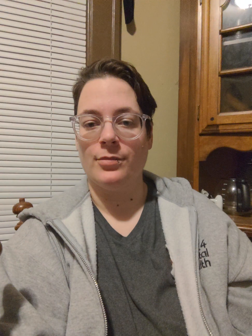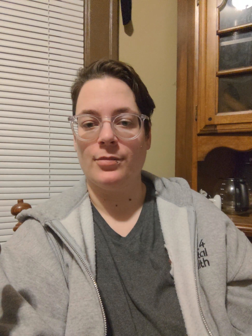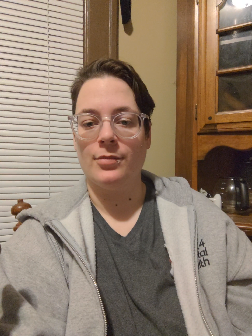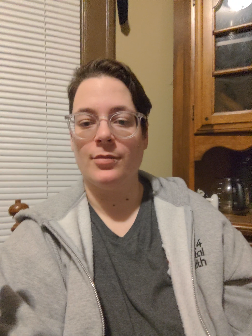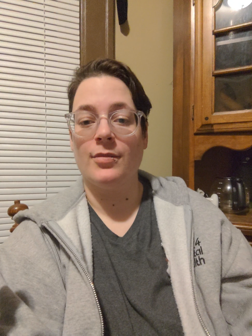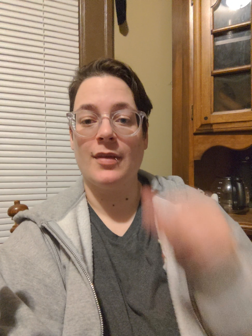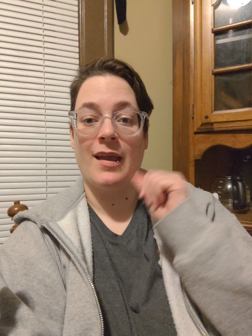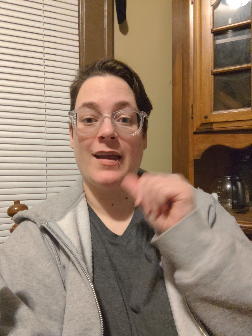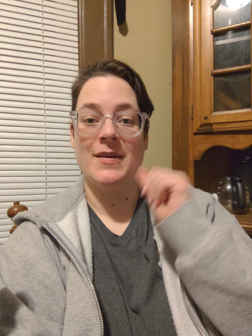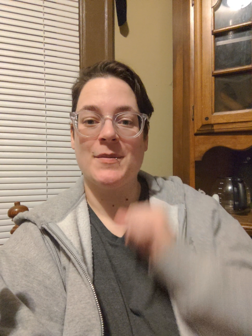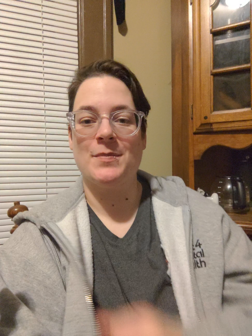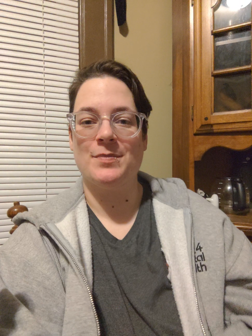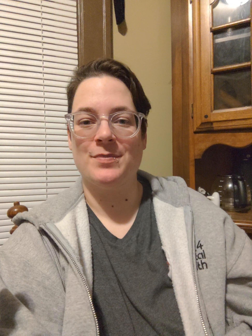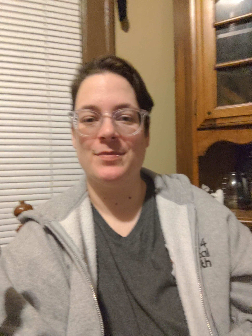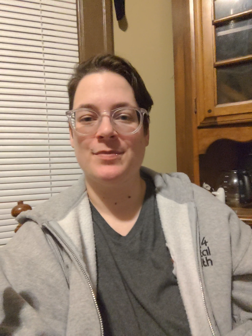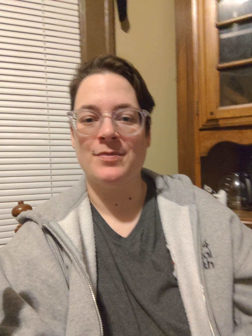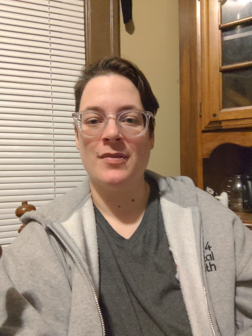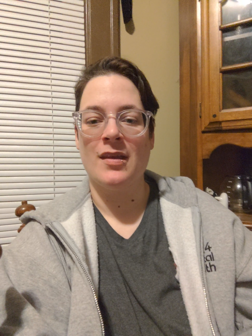aunt